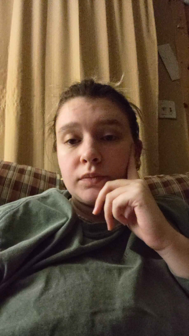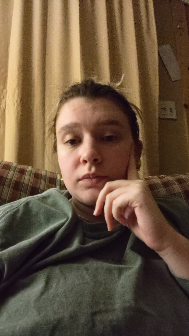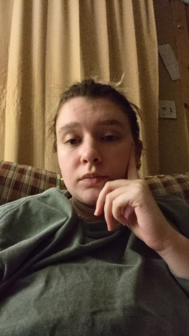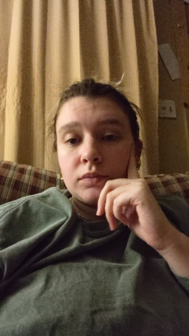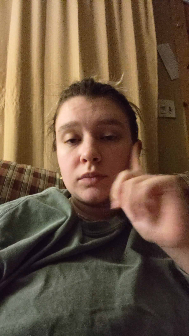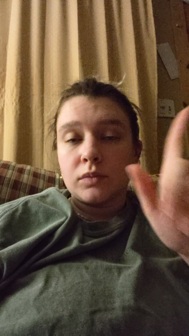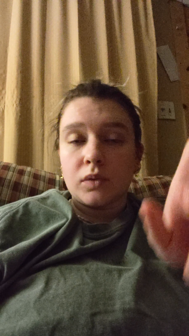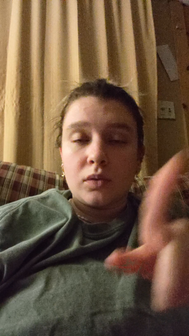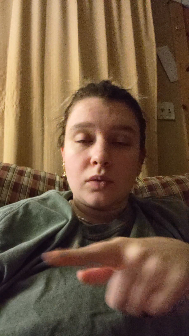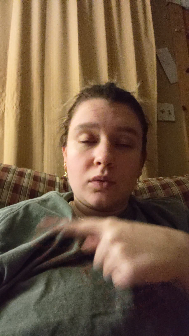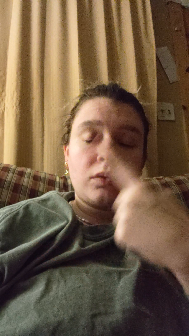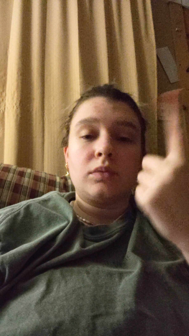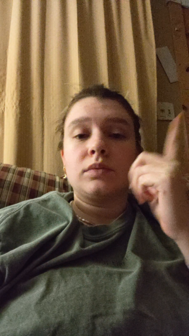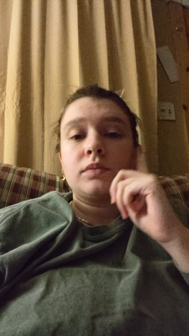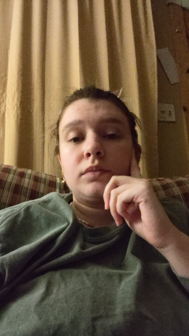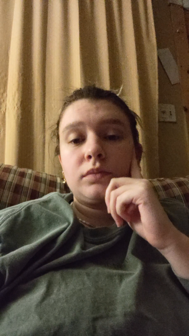long